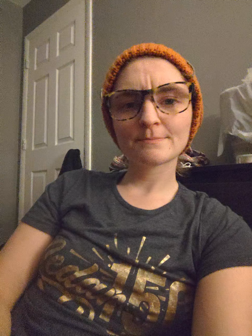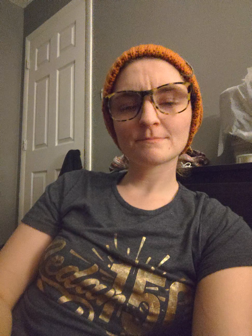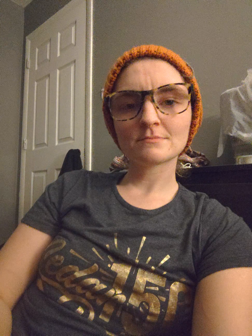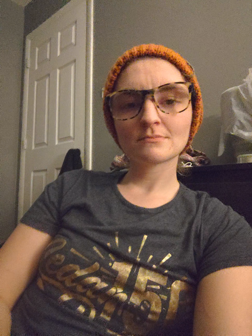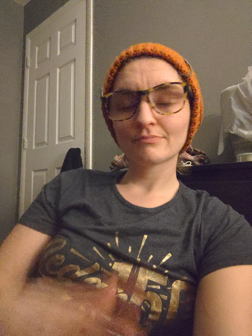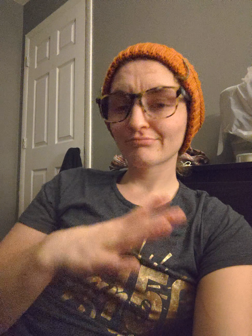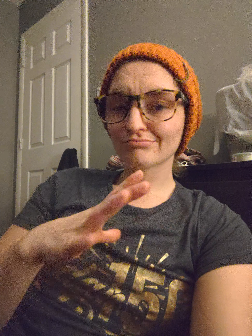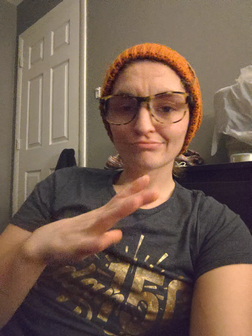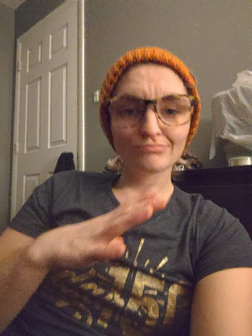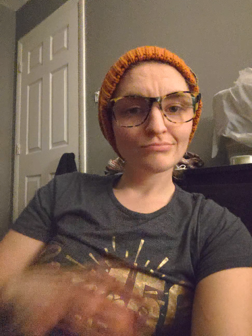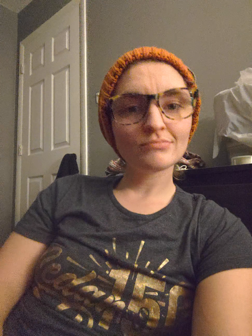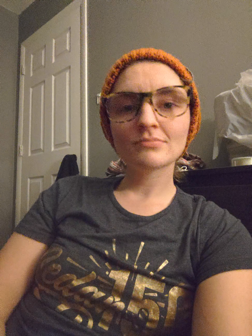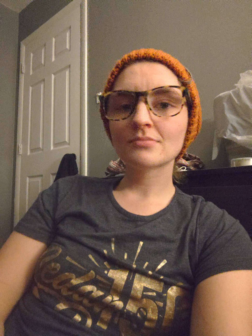fine